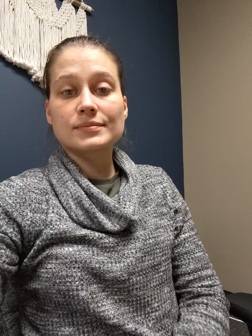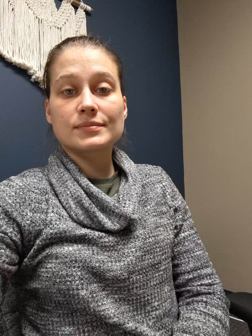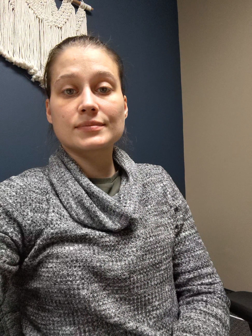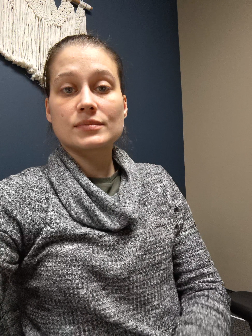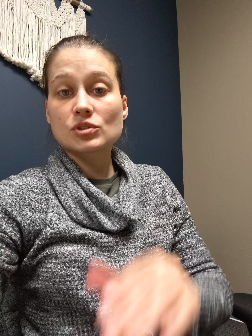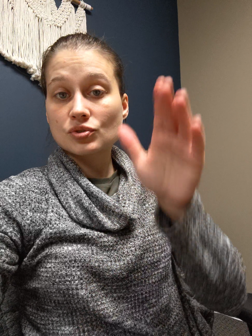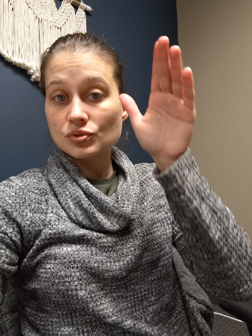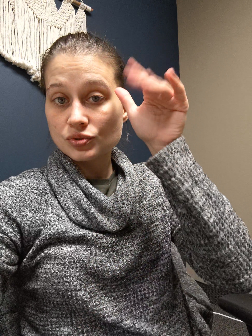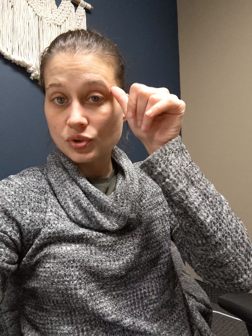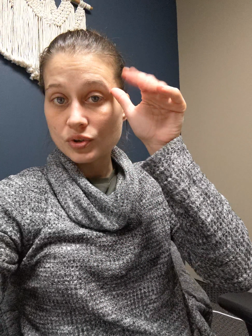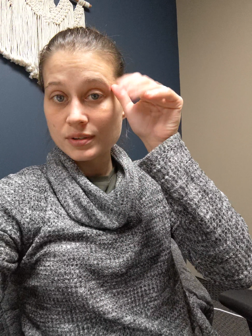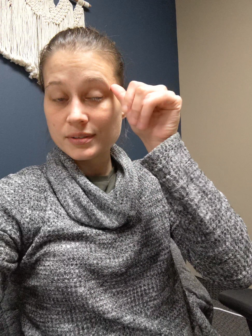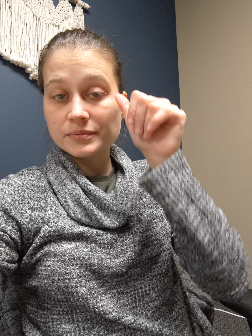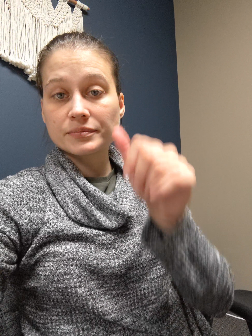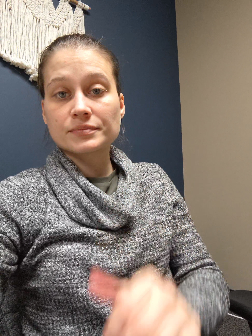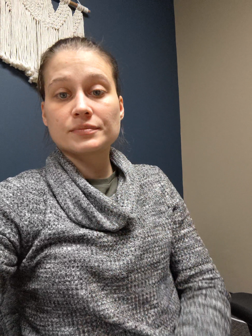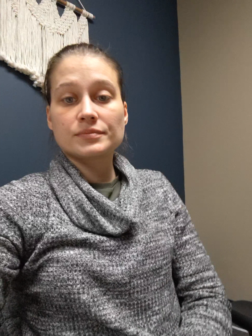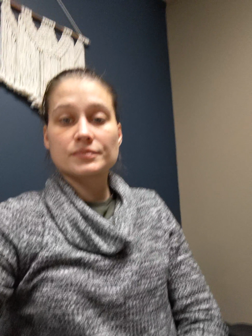donkey